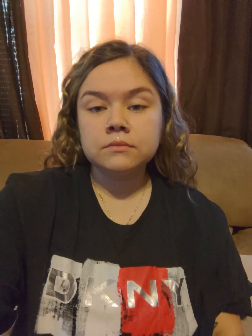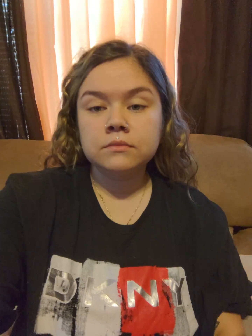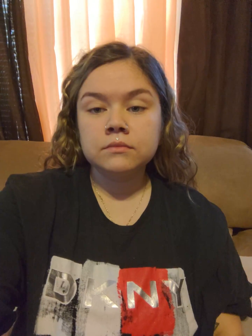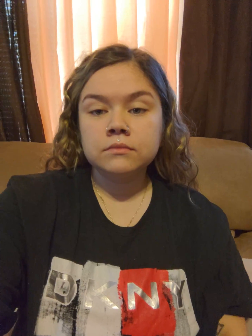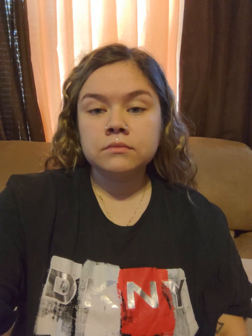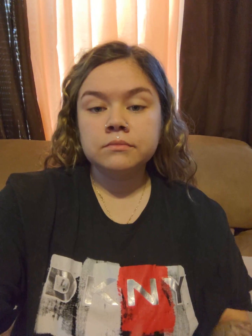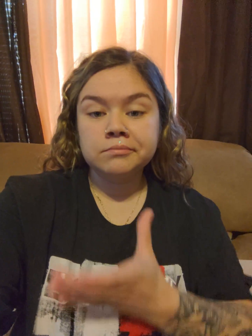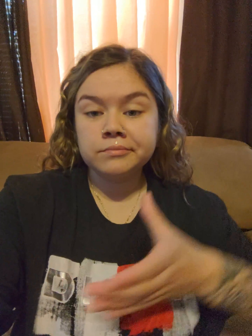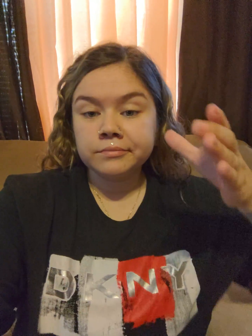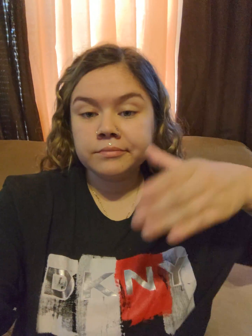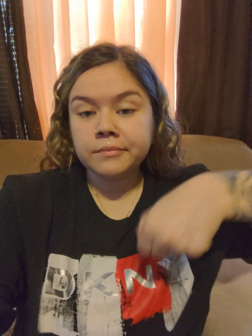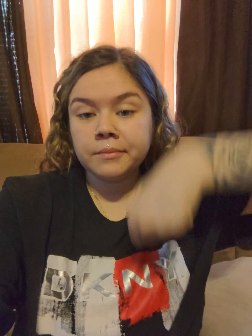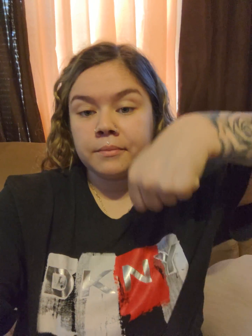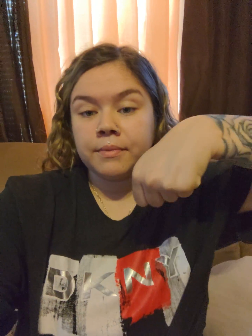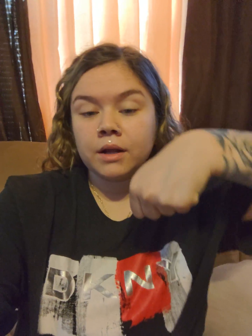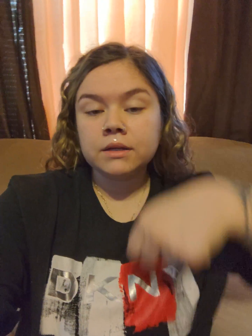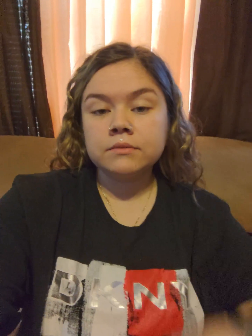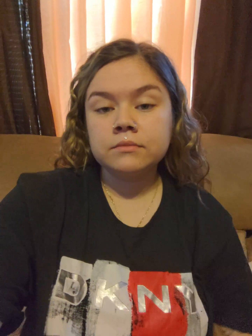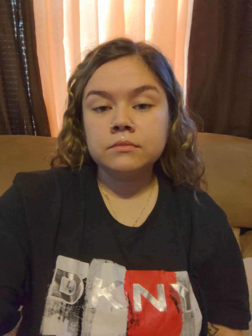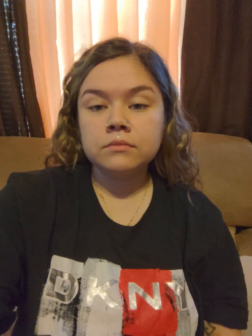bucket